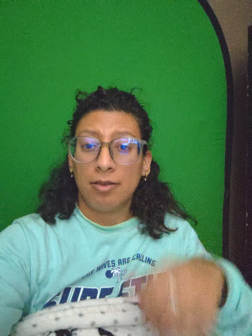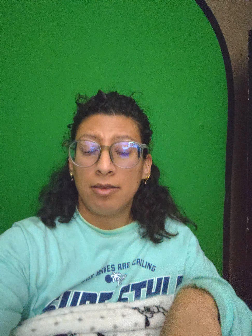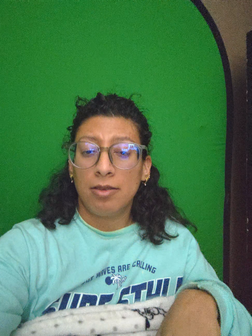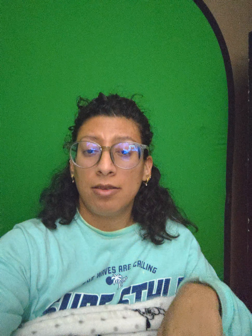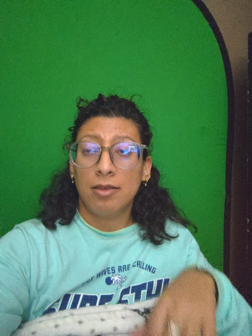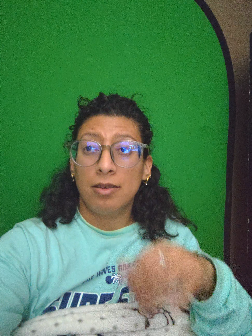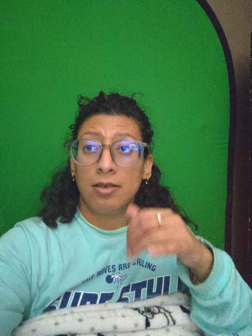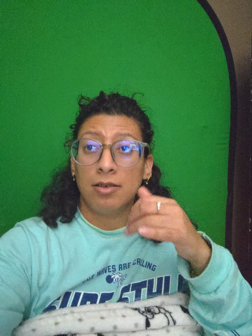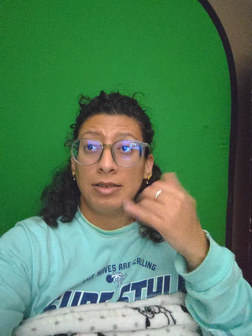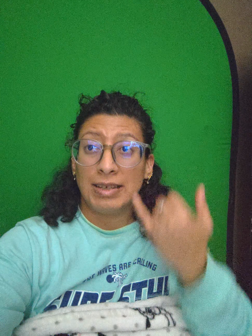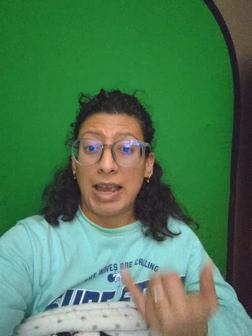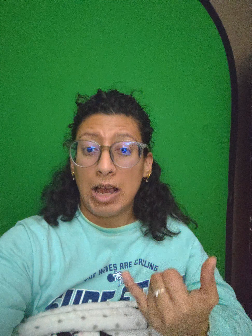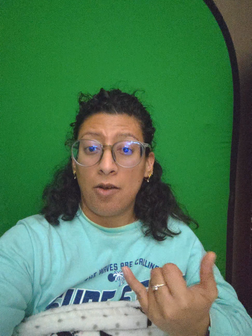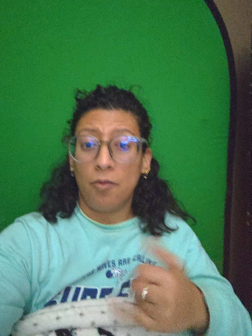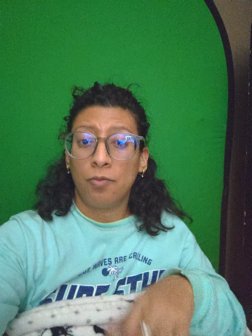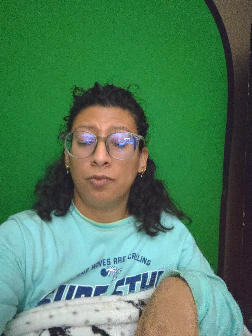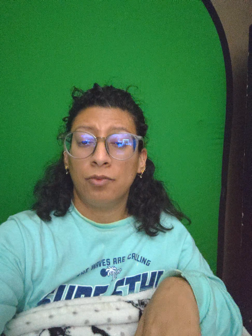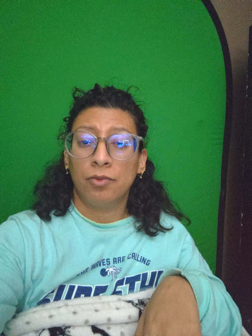now